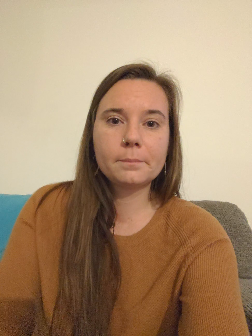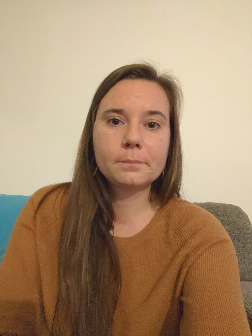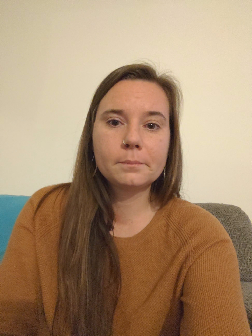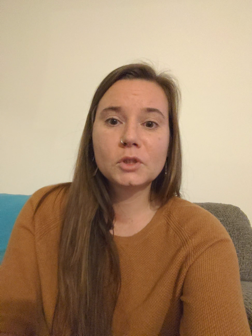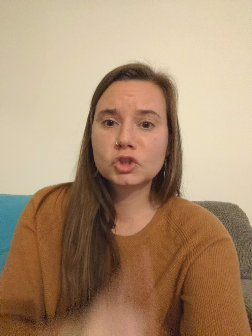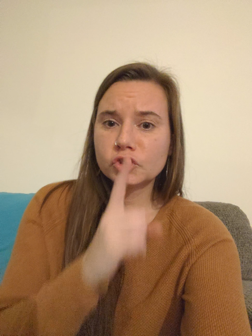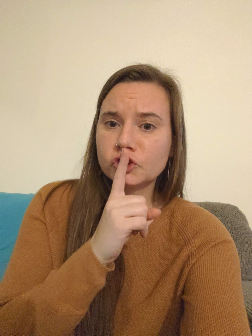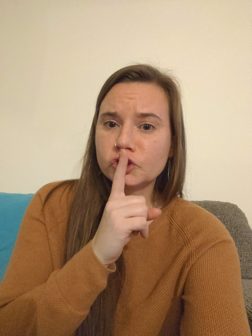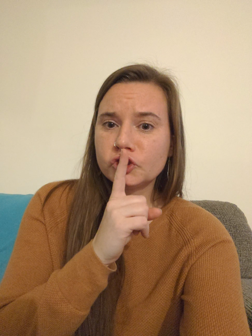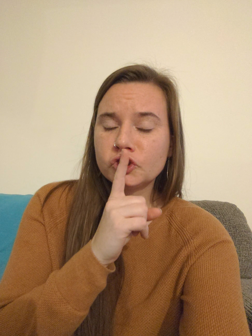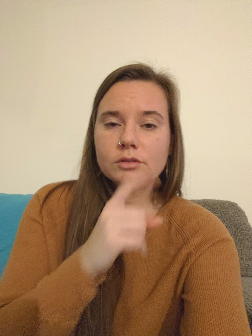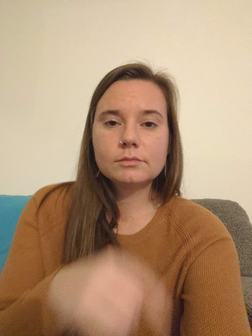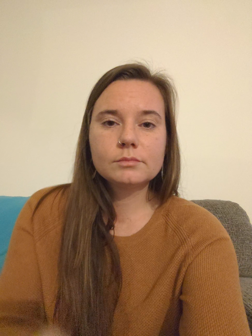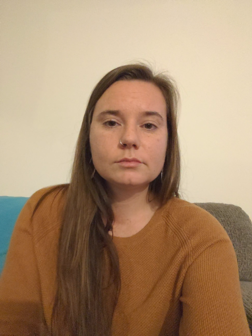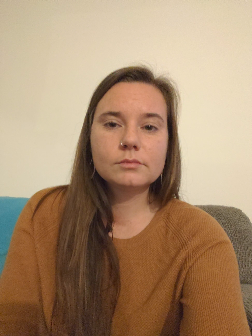shhh